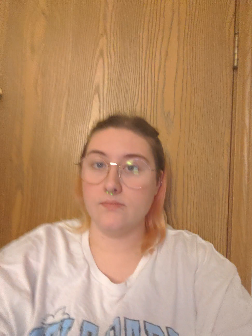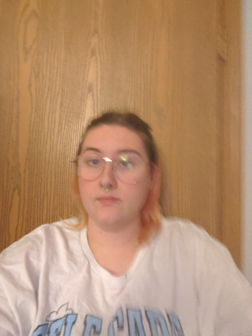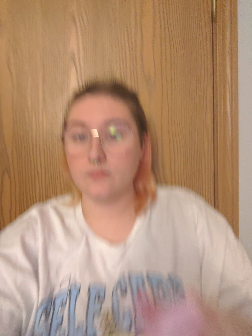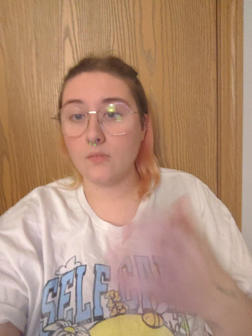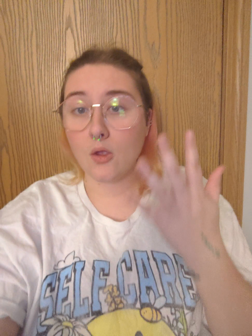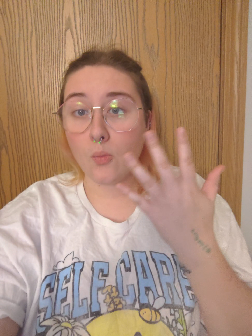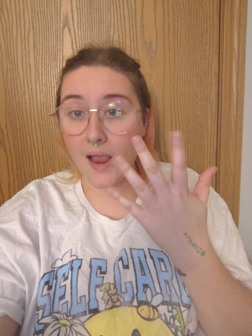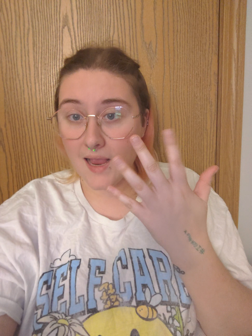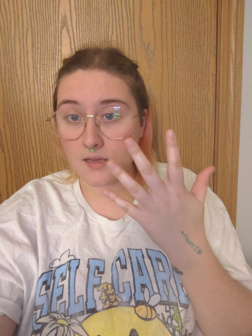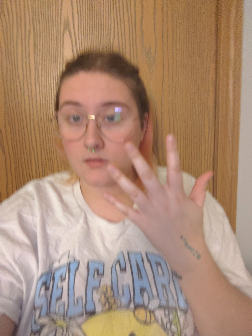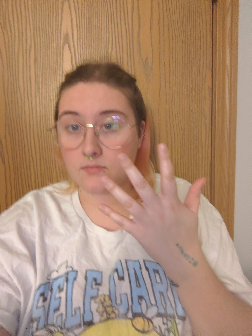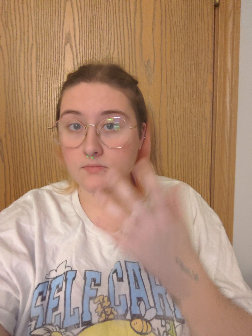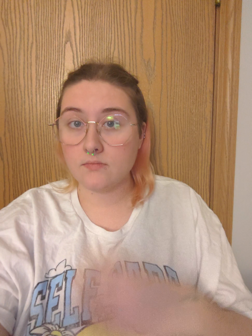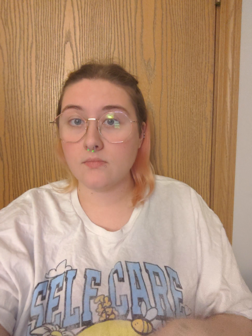wait